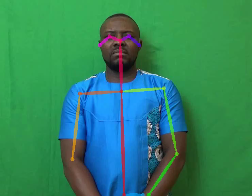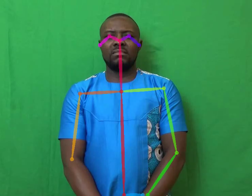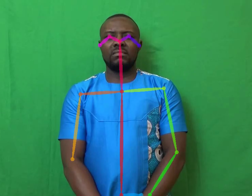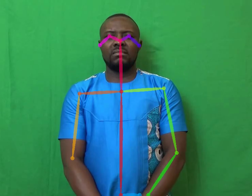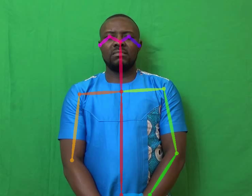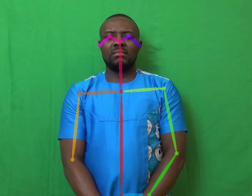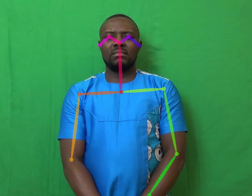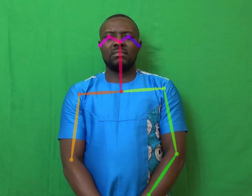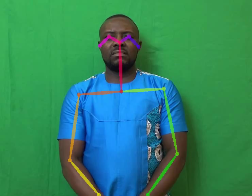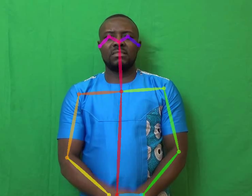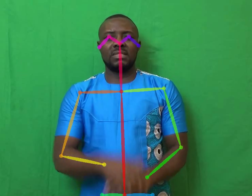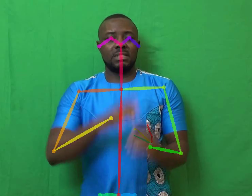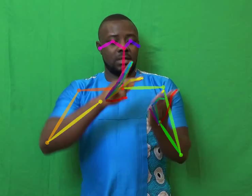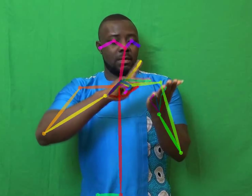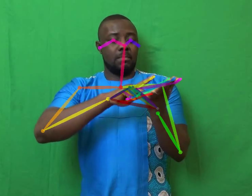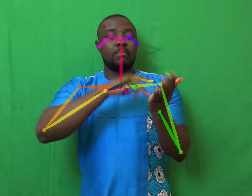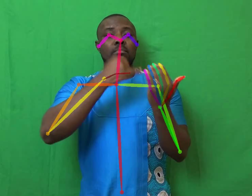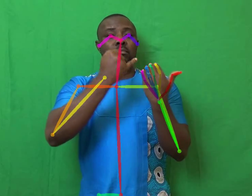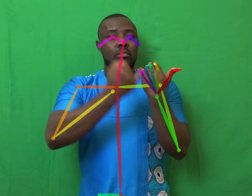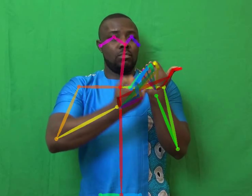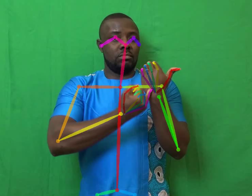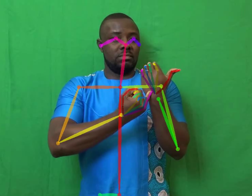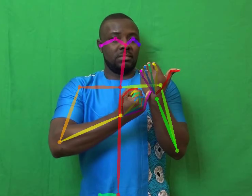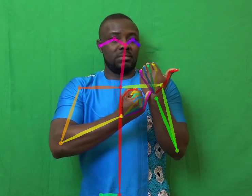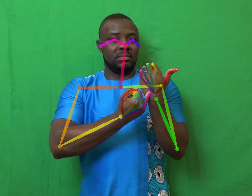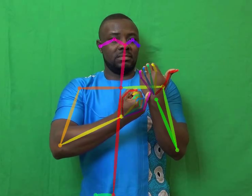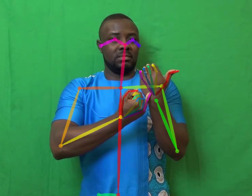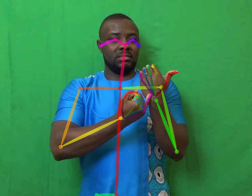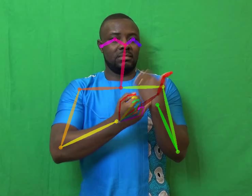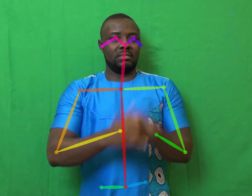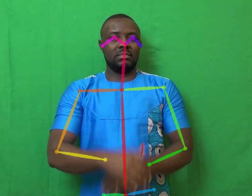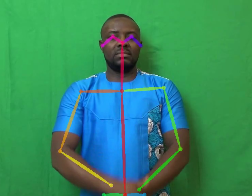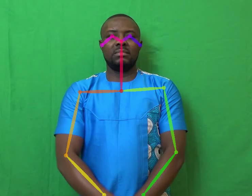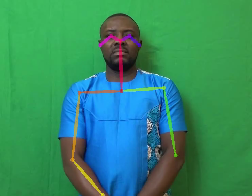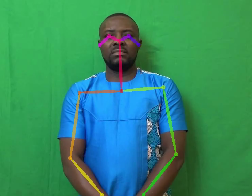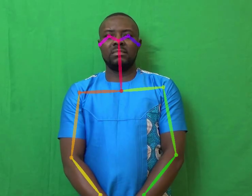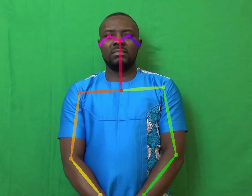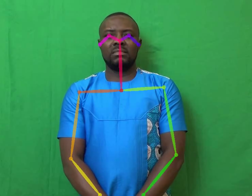project